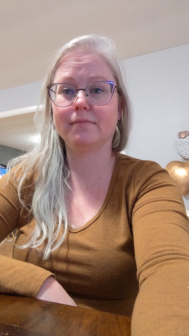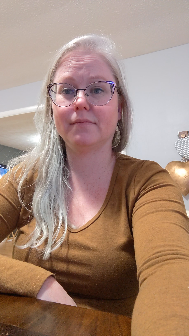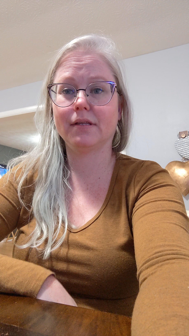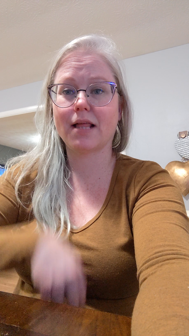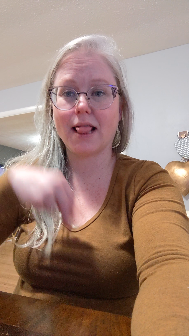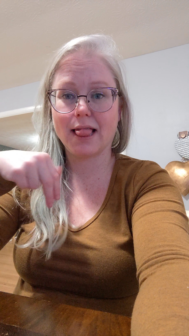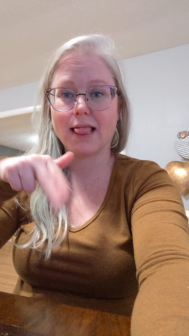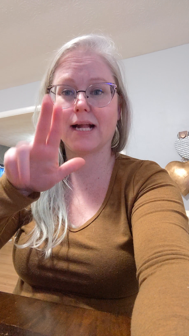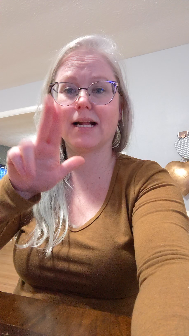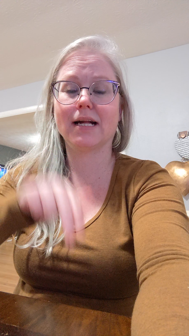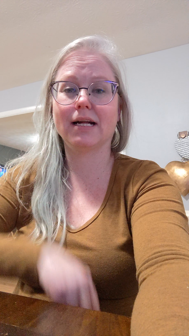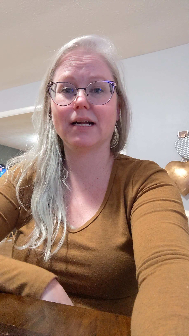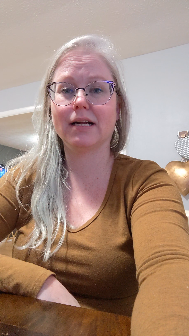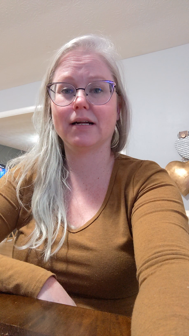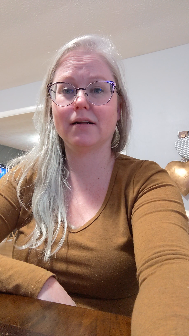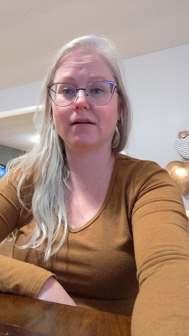lick